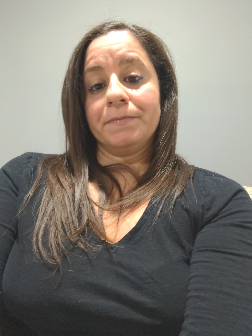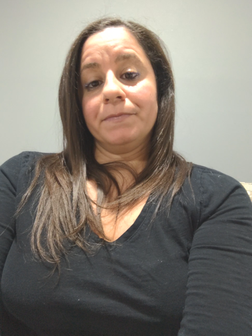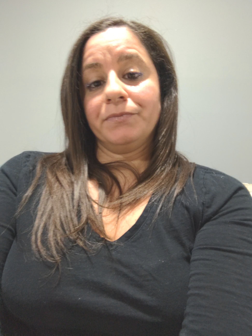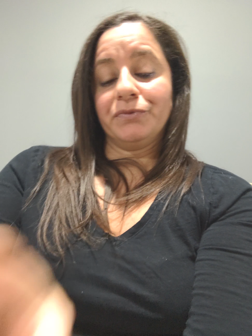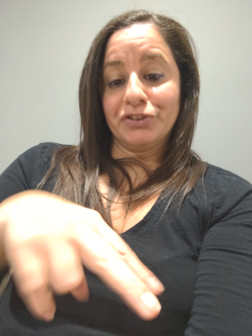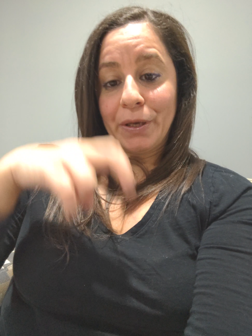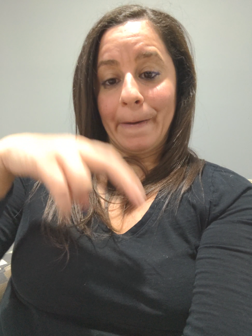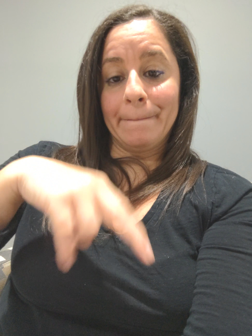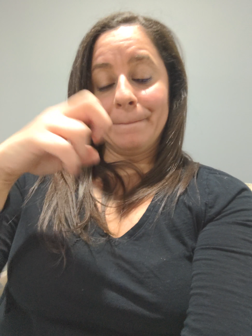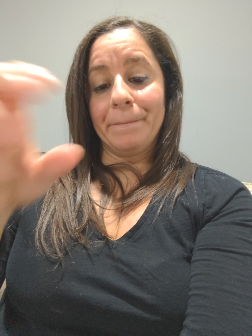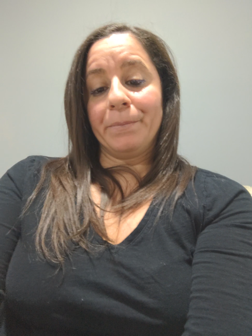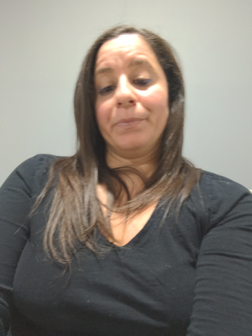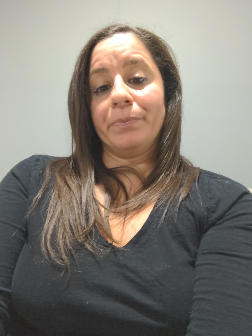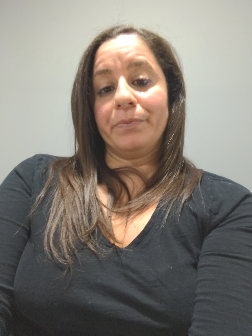jump